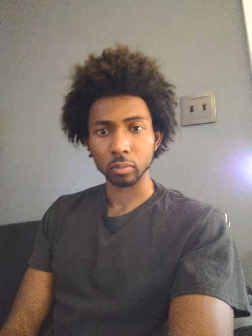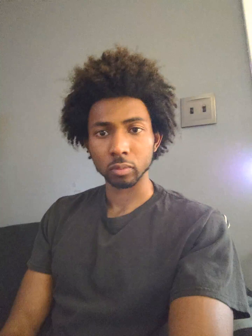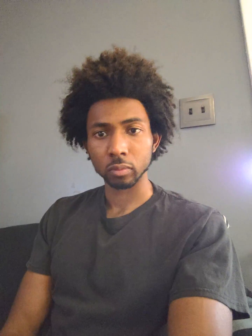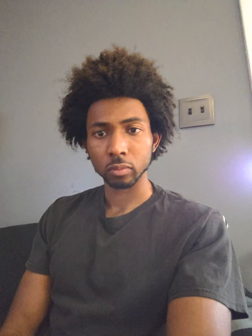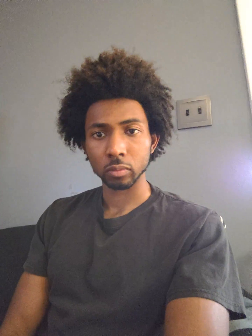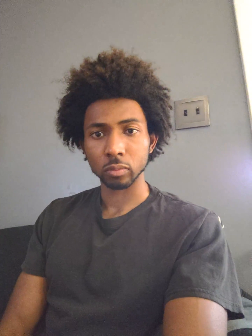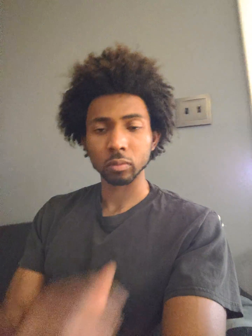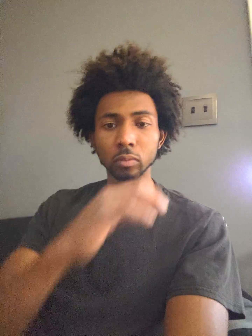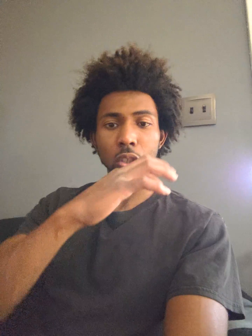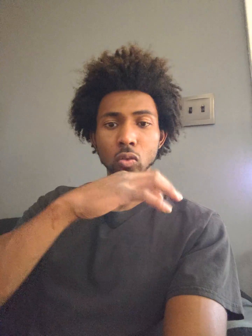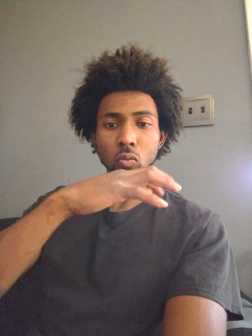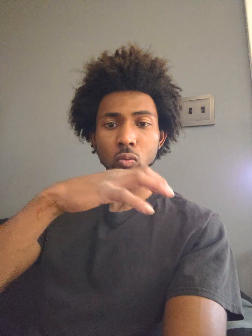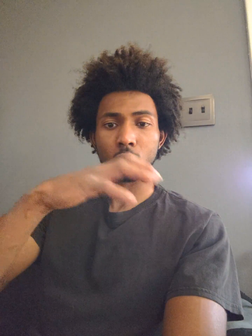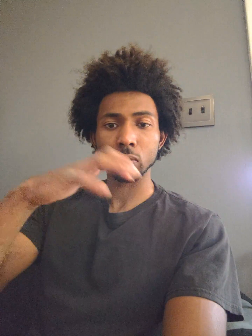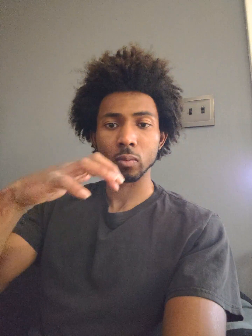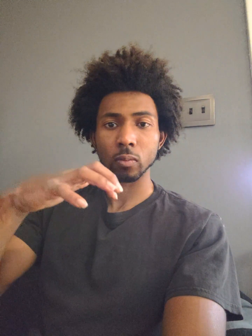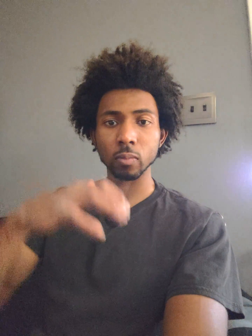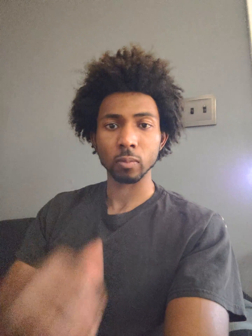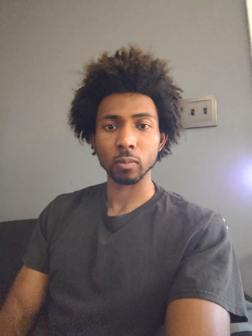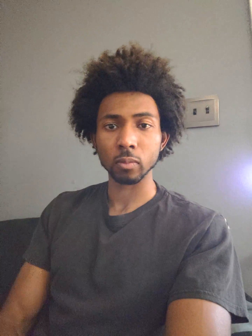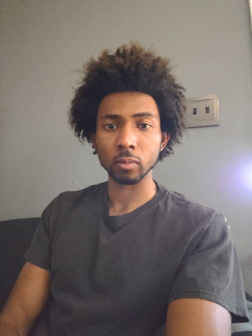grapes